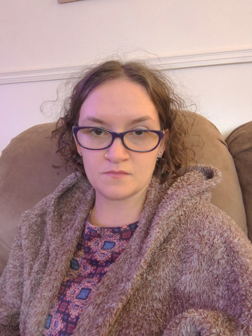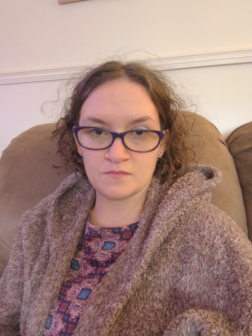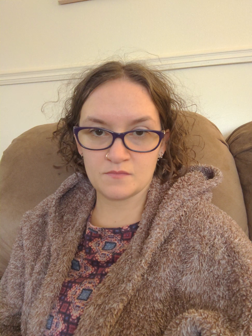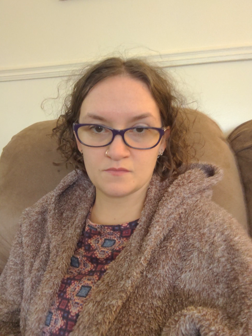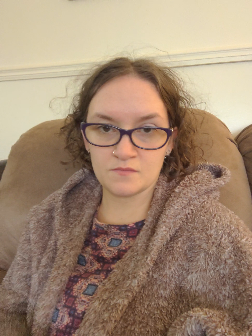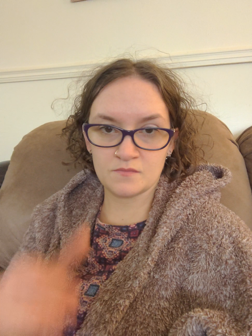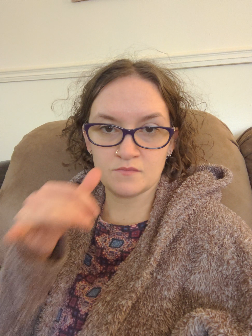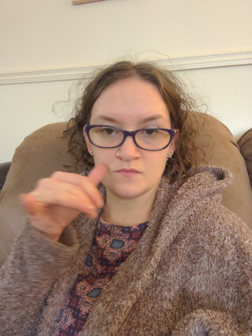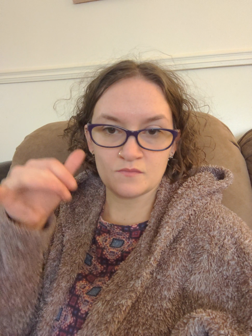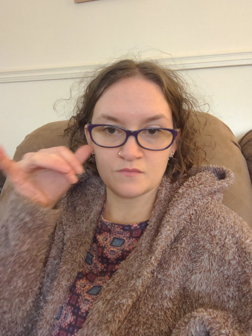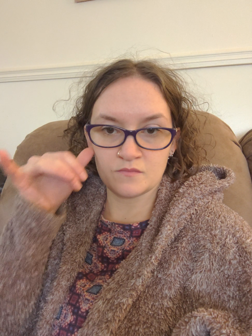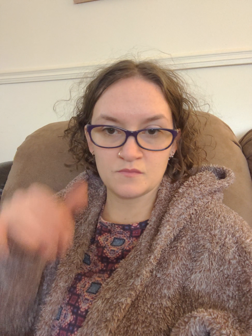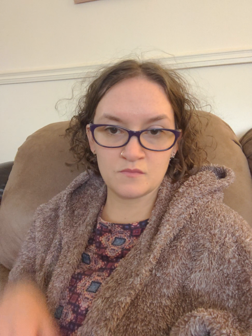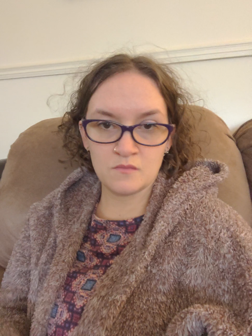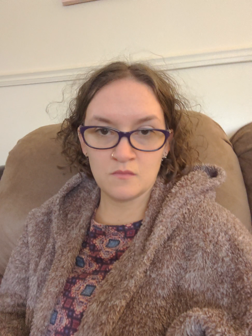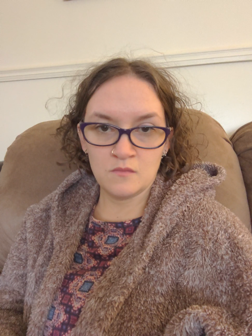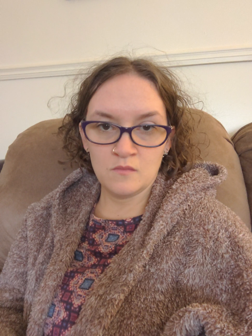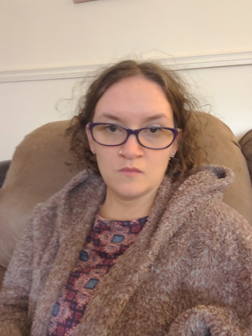yesterday